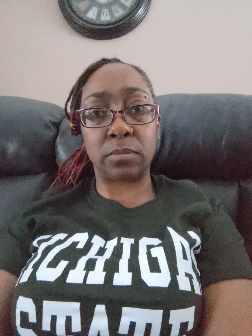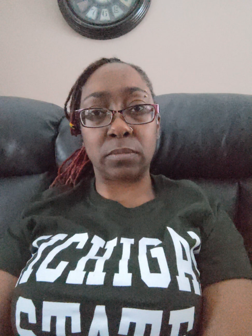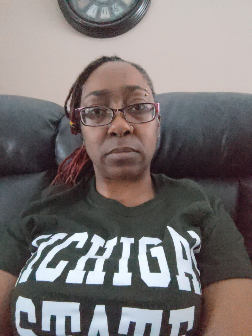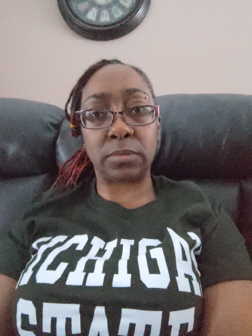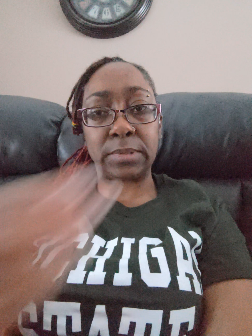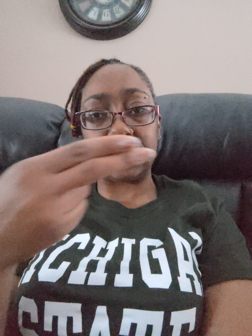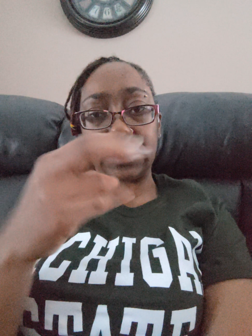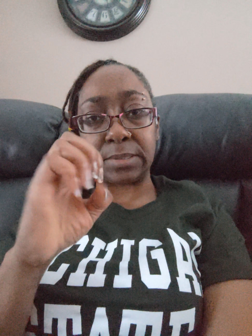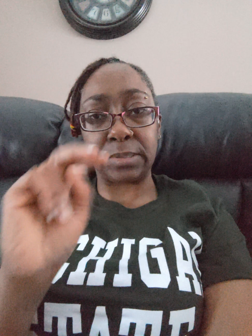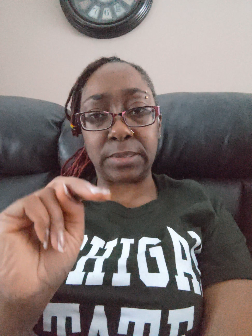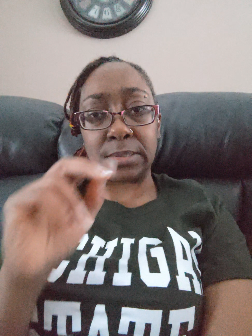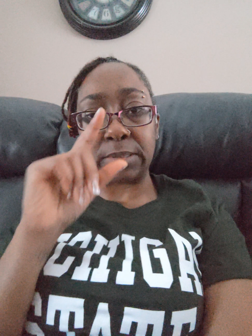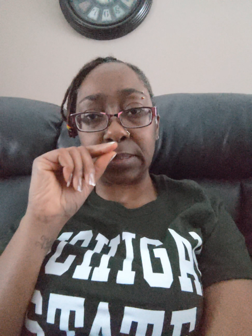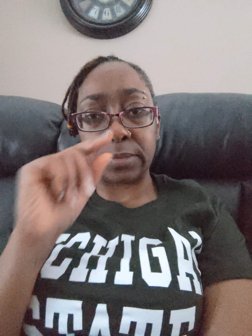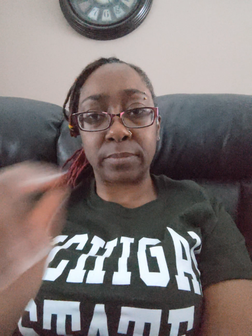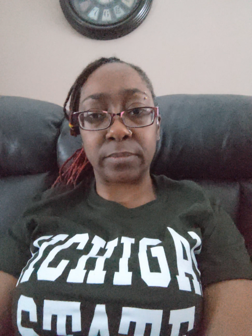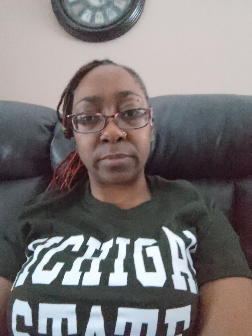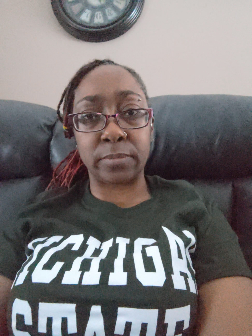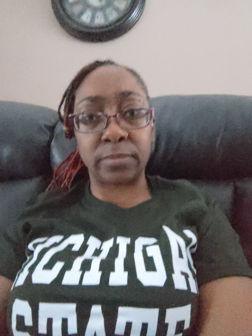hen